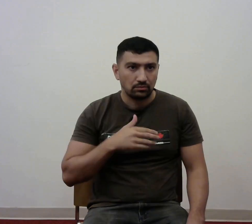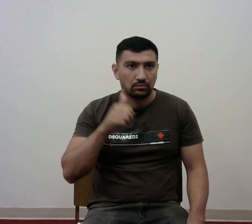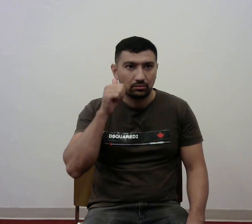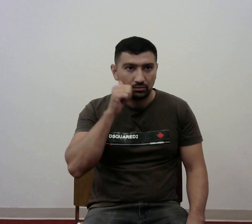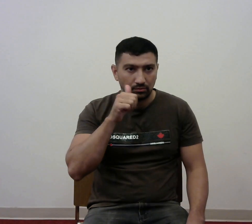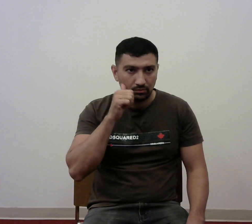sabah